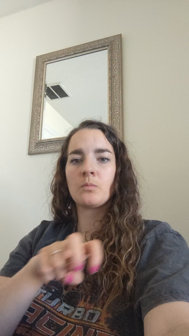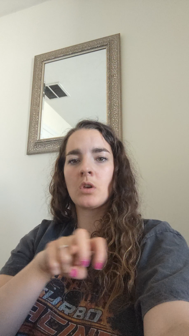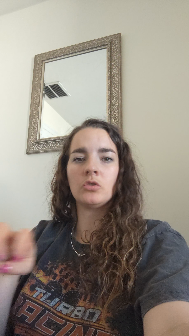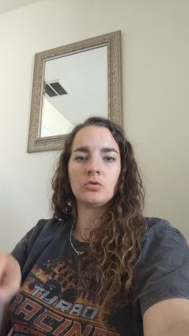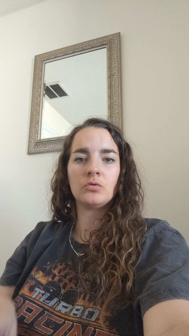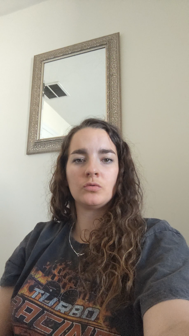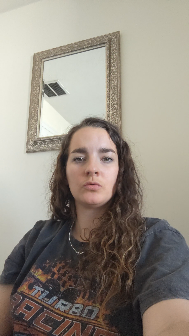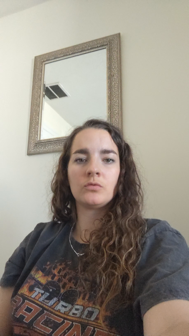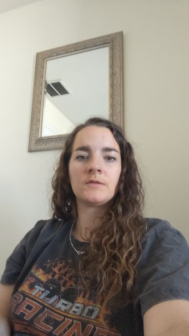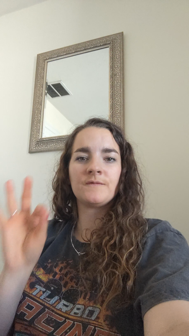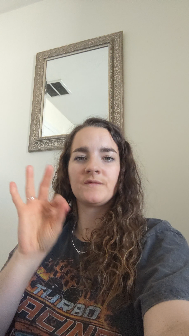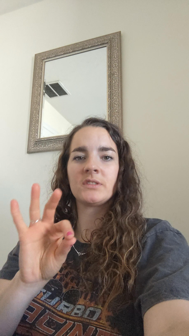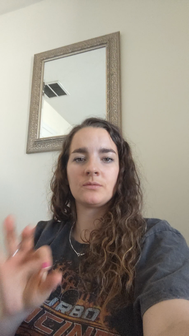fit